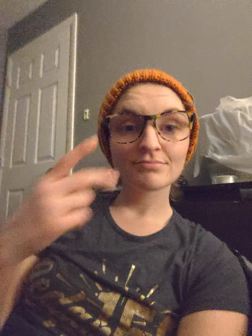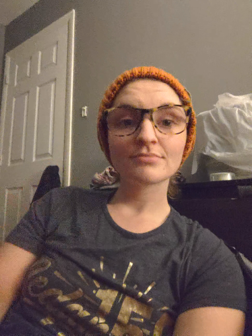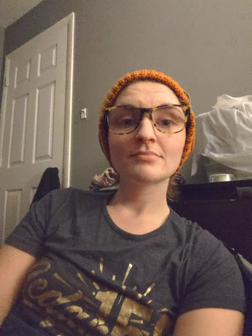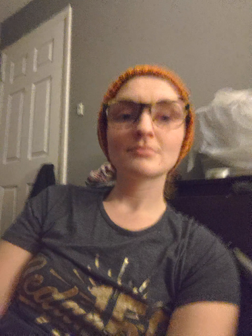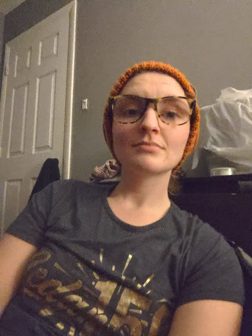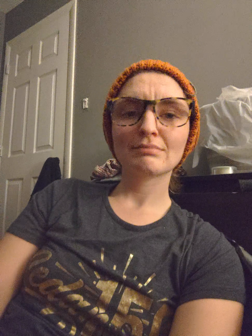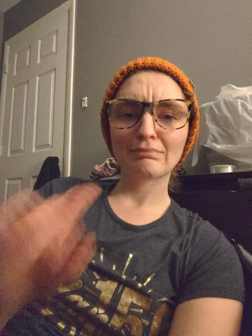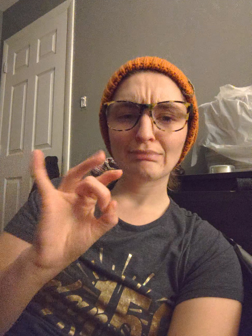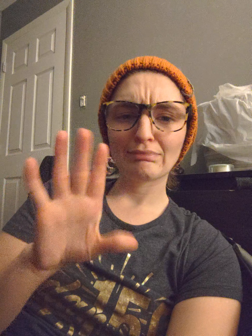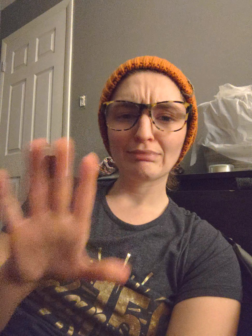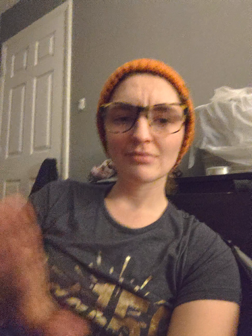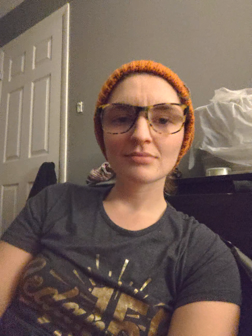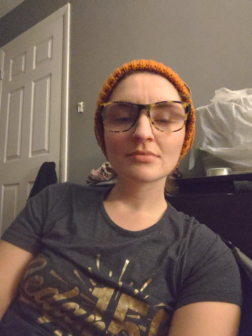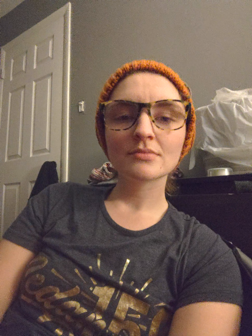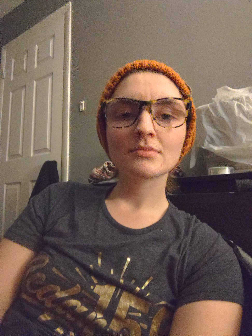yucky